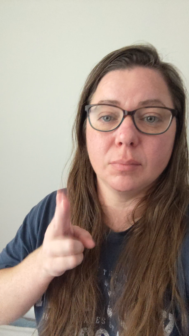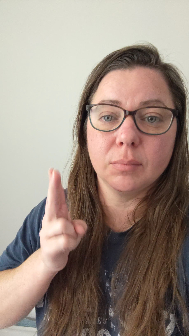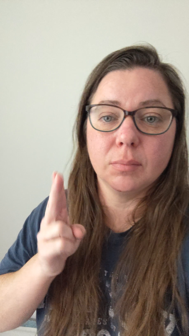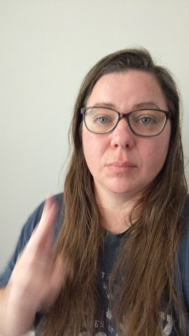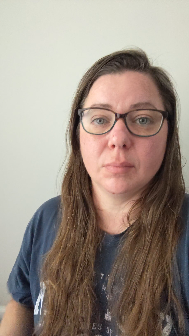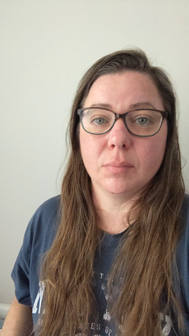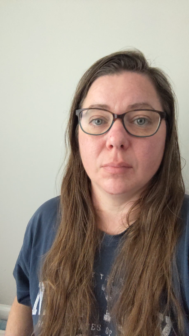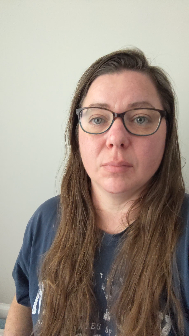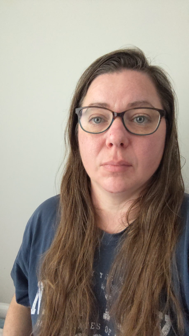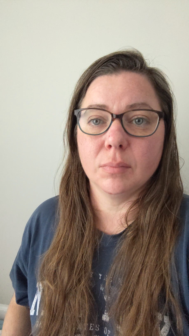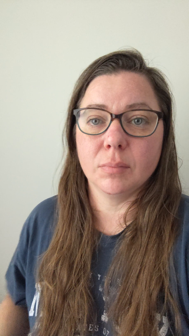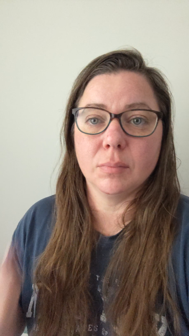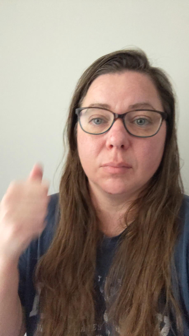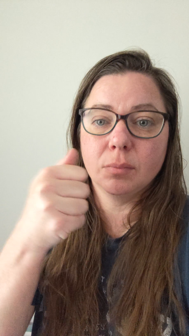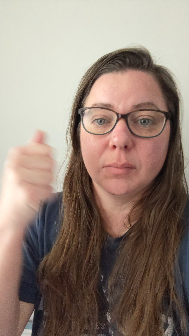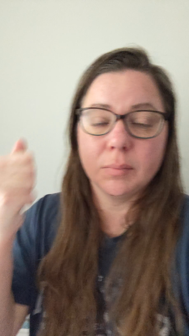hit